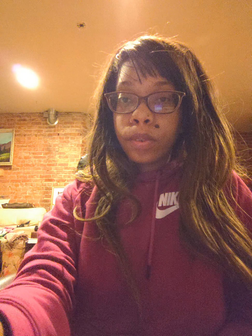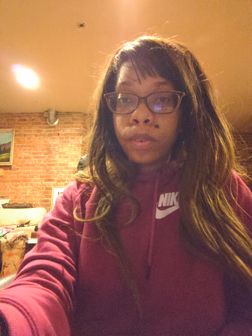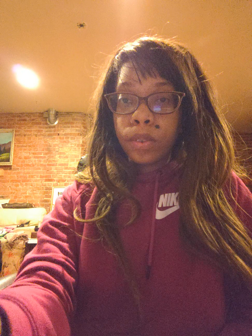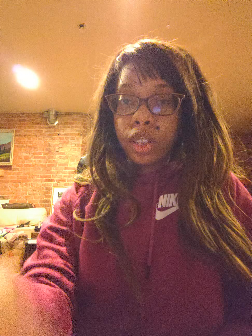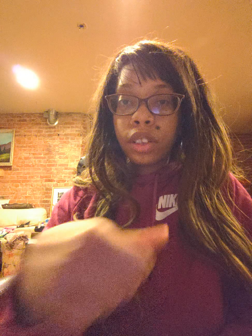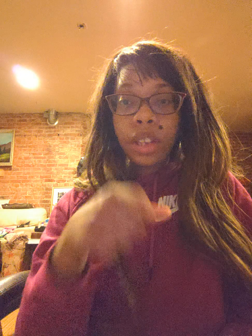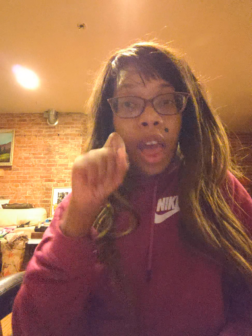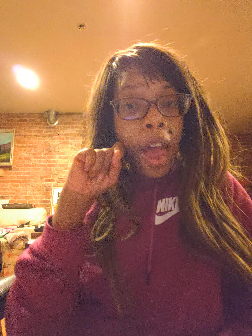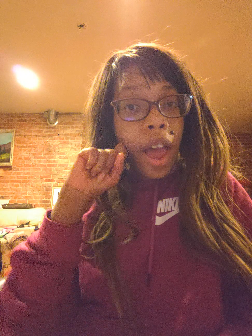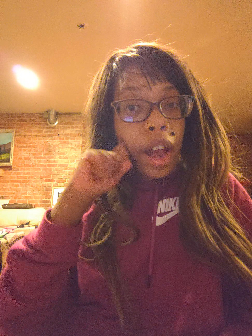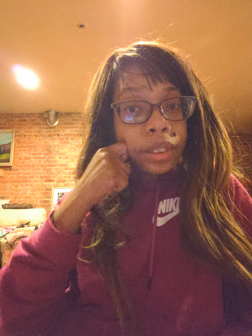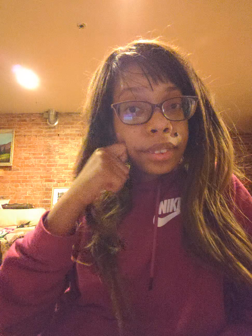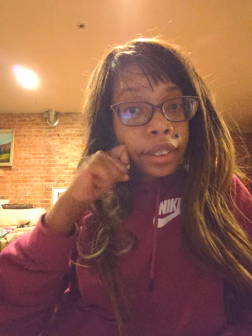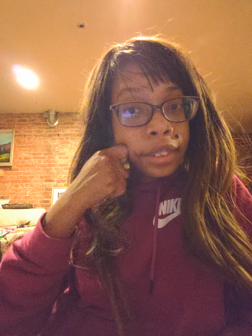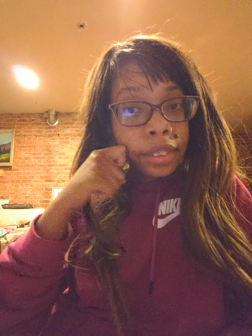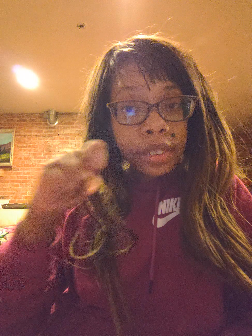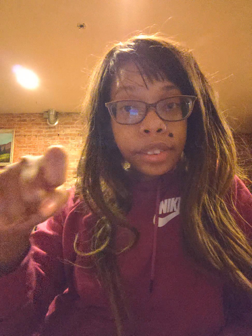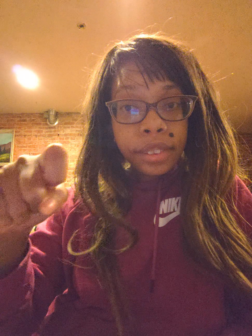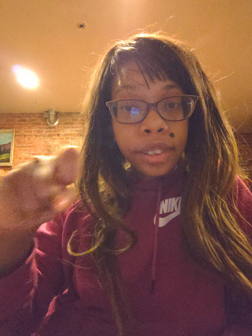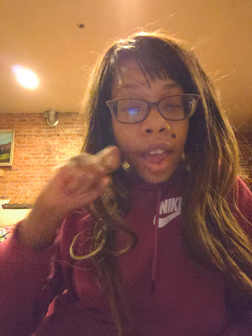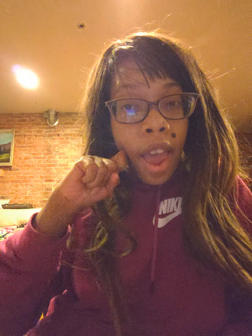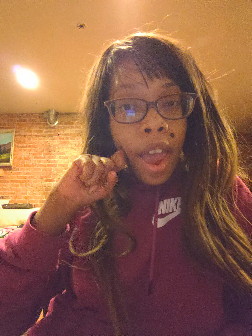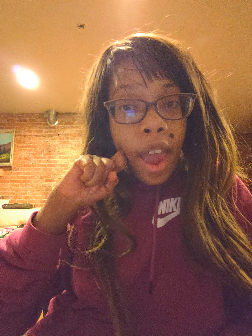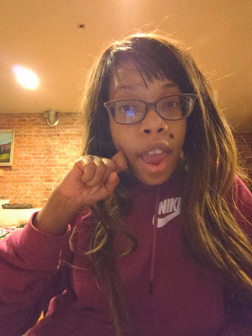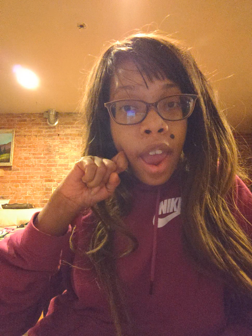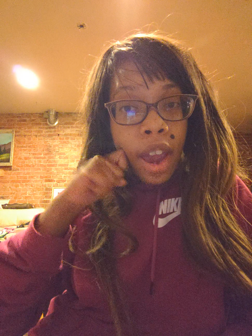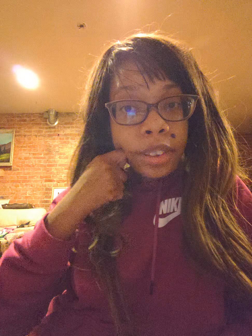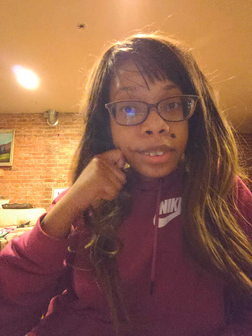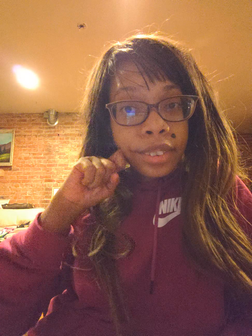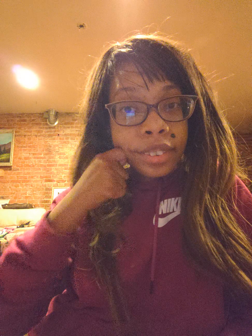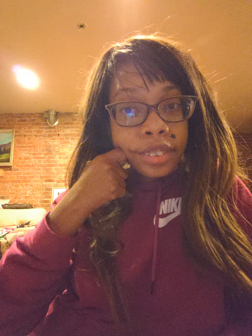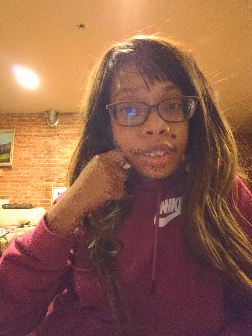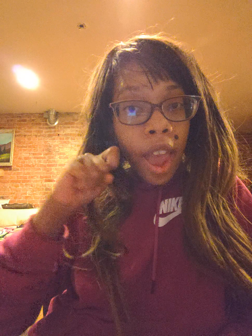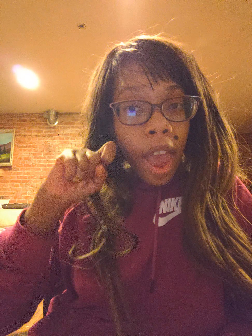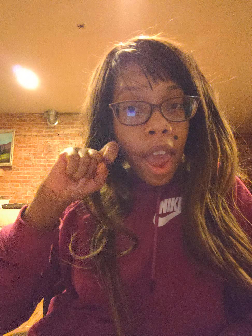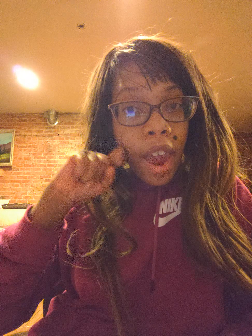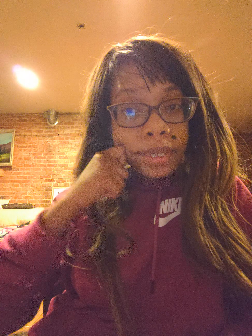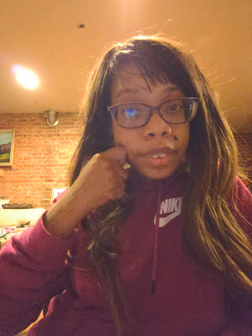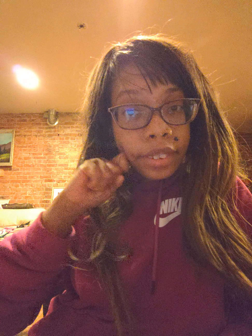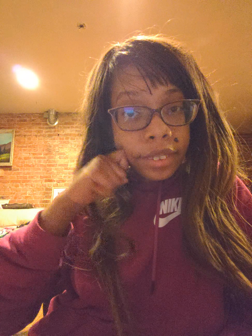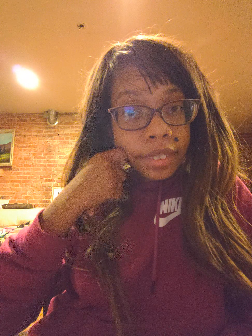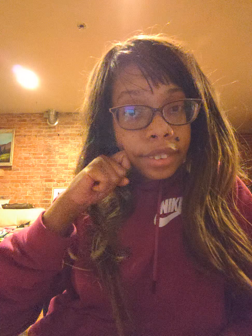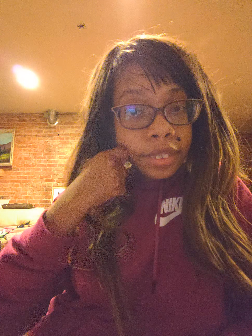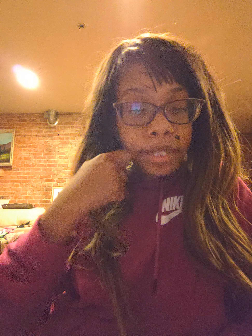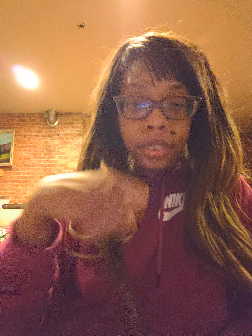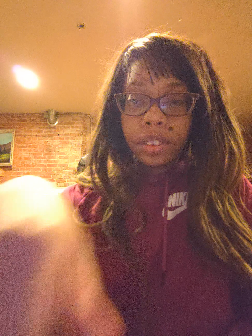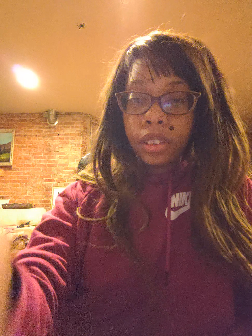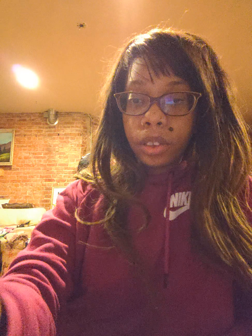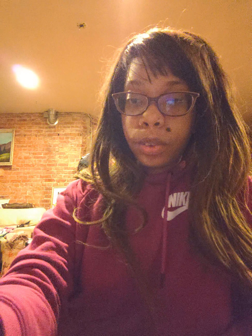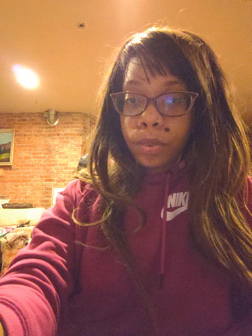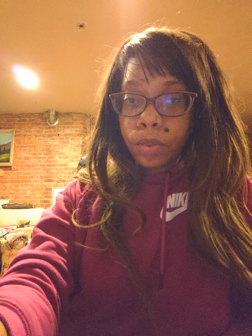apple